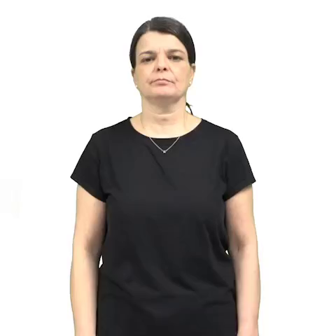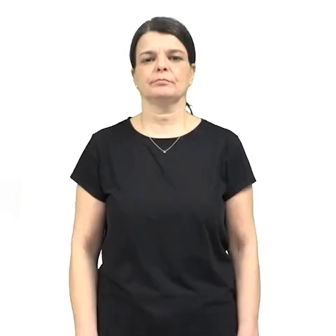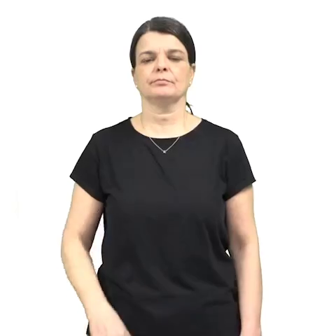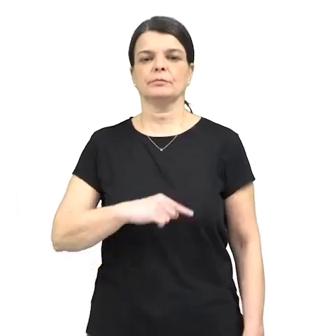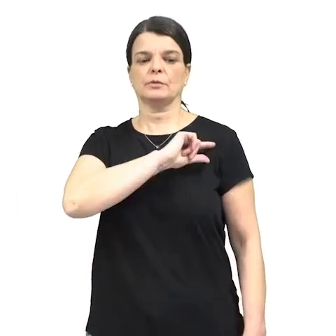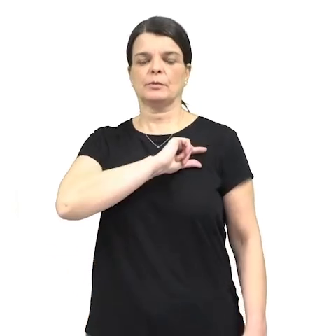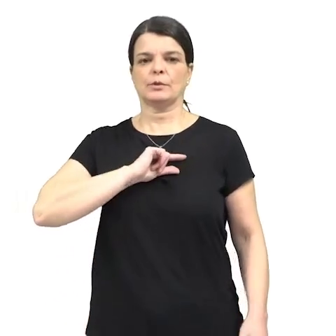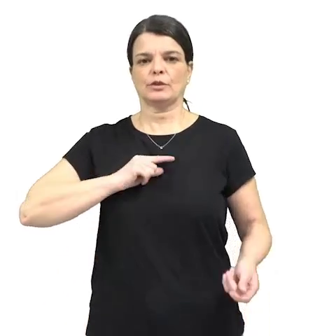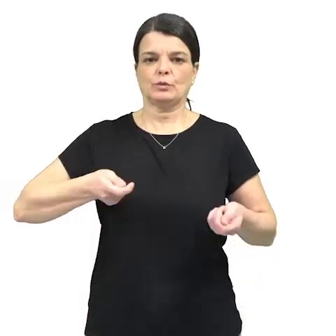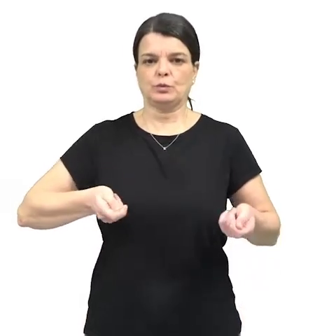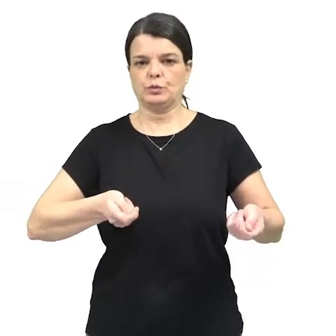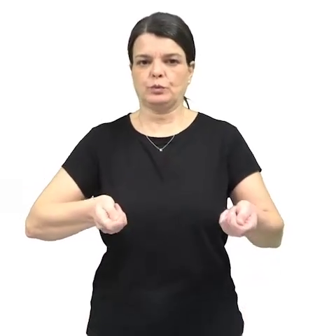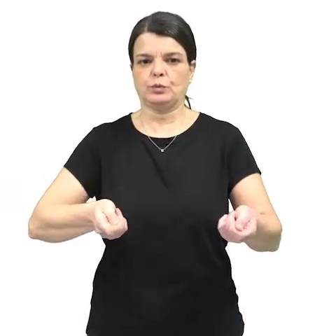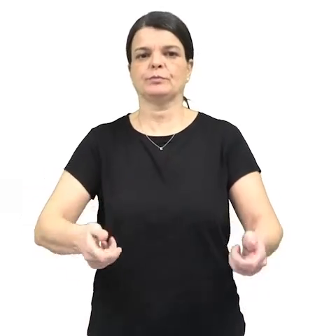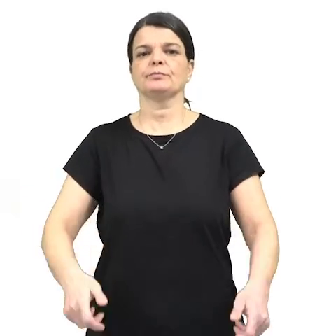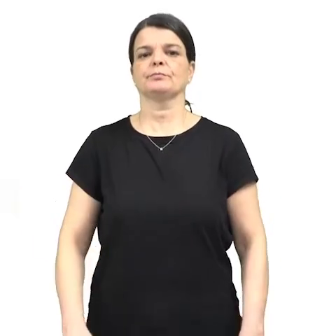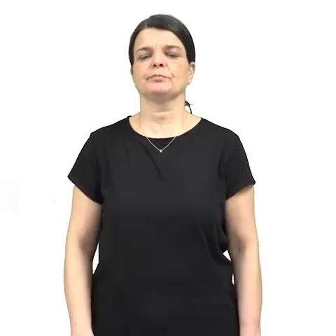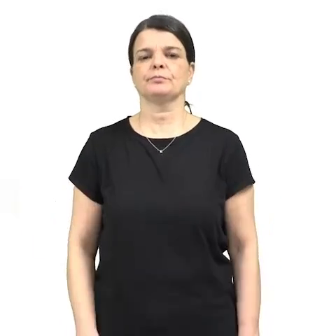placa camilla